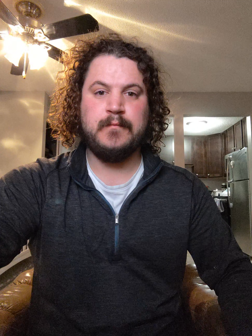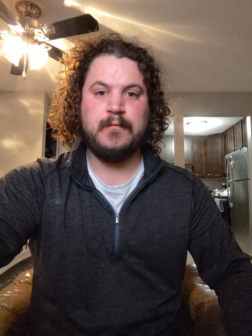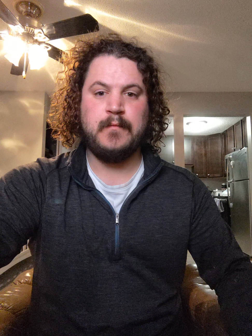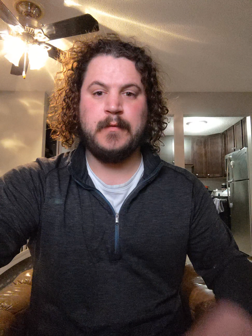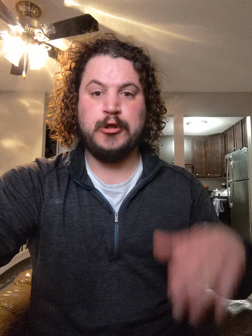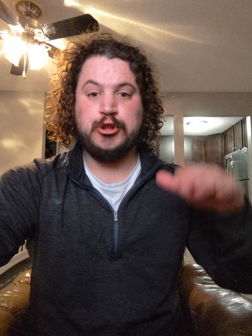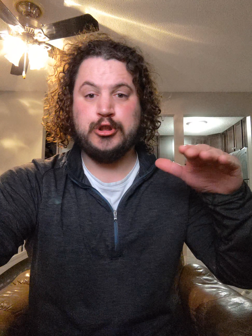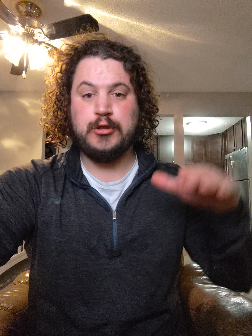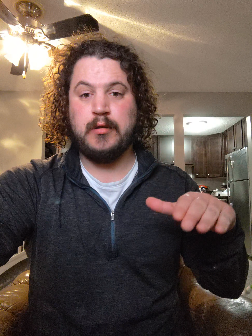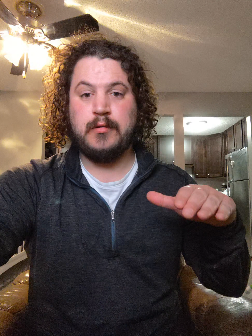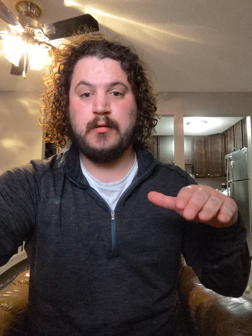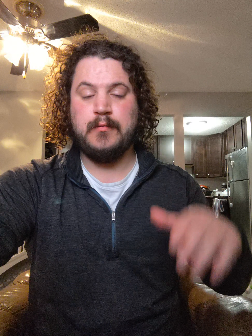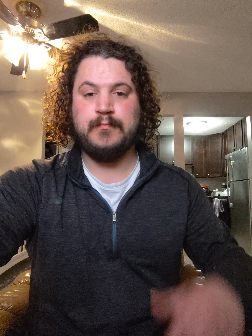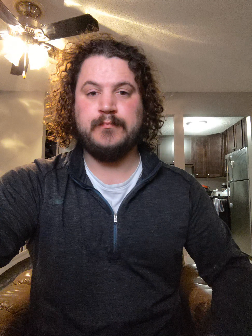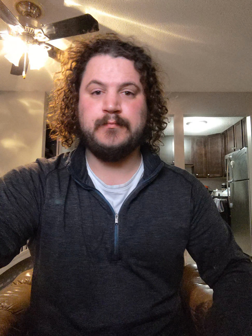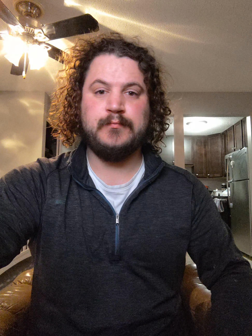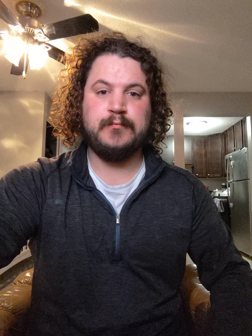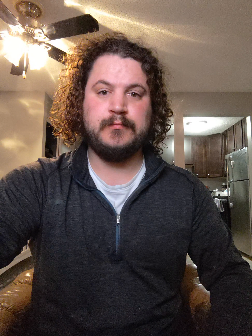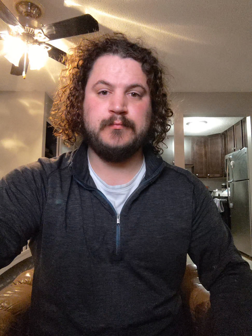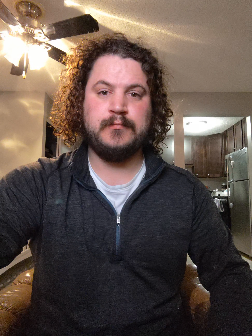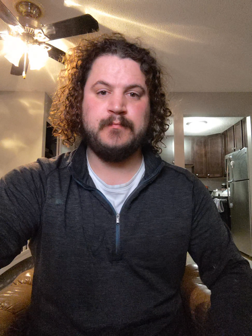child